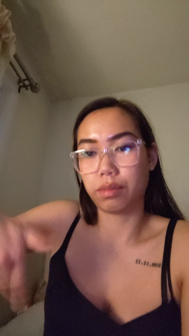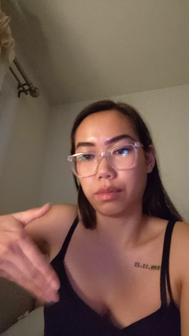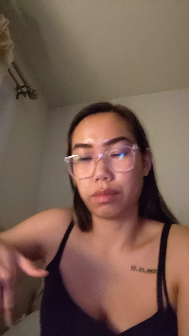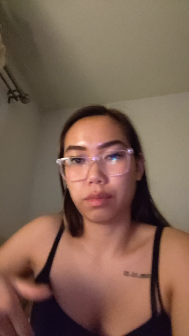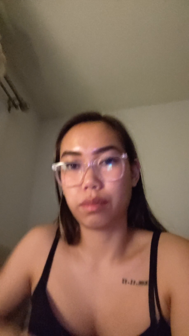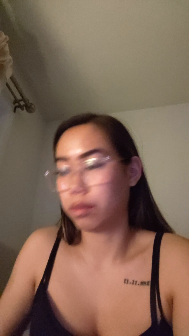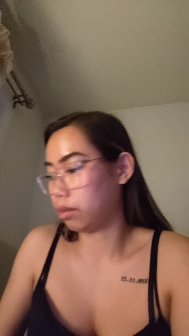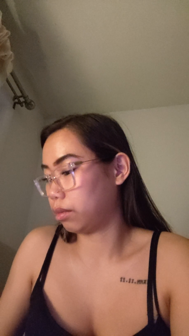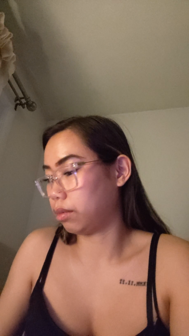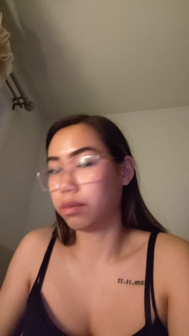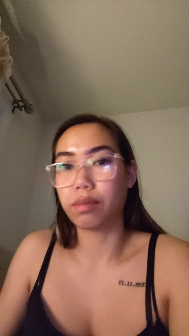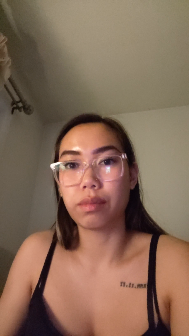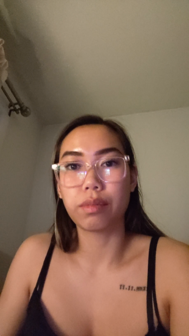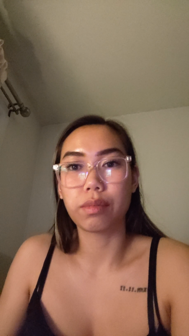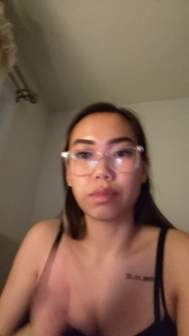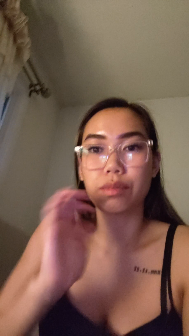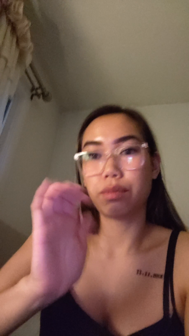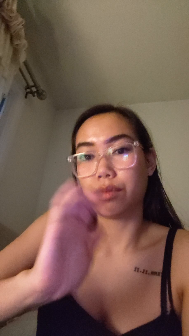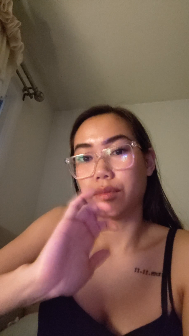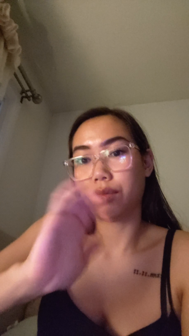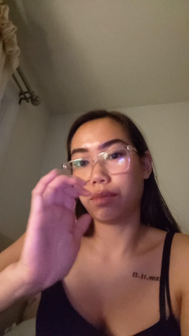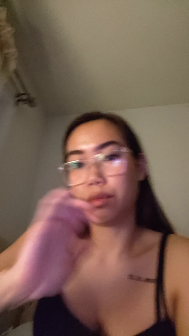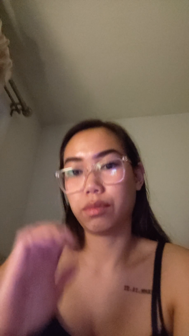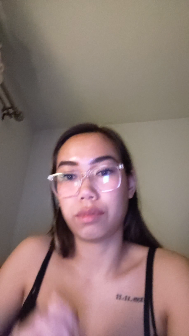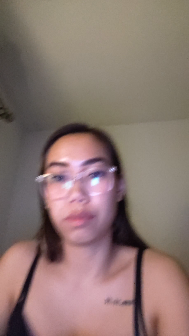cheese